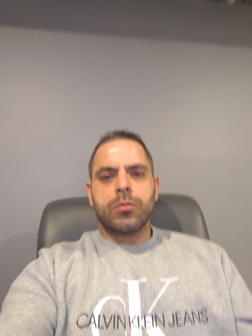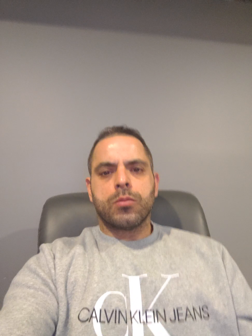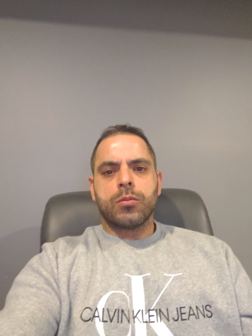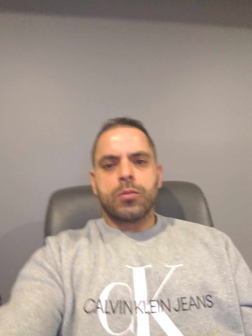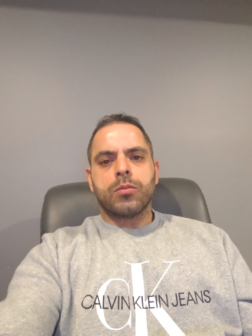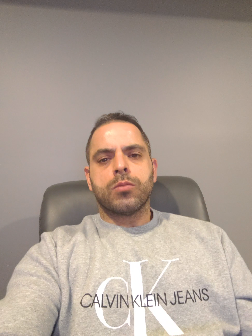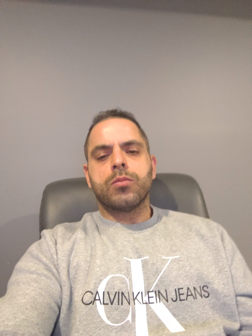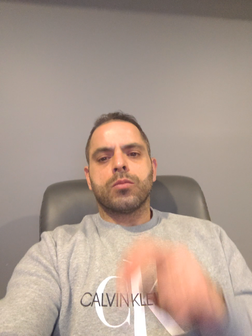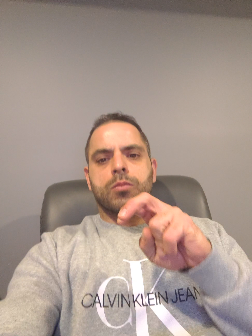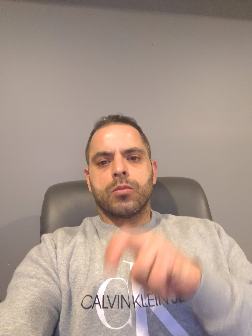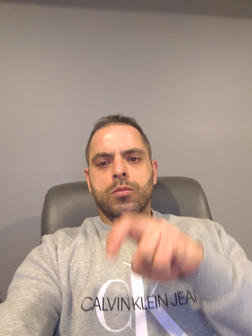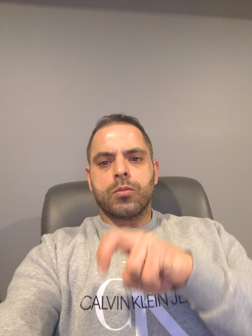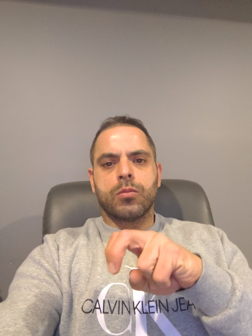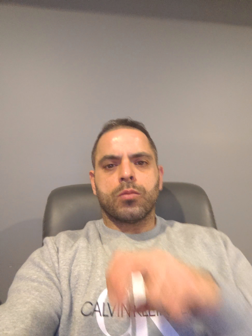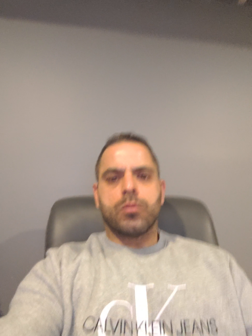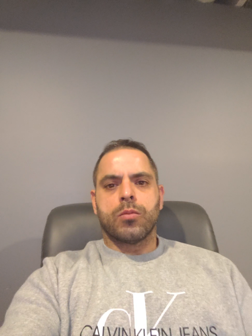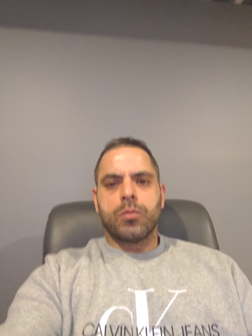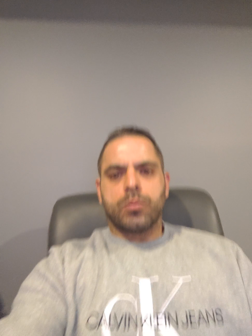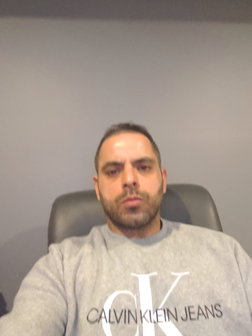chair